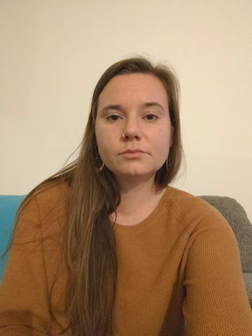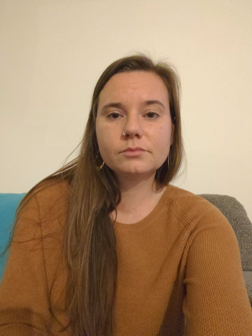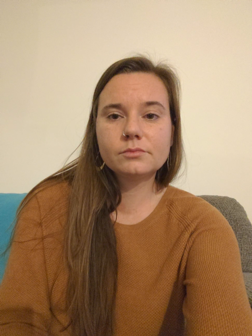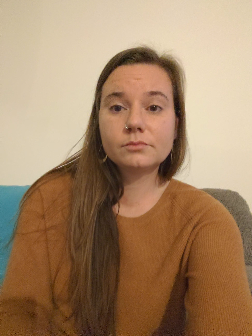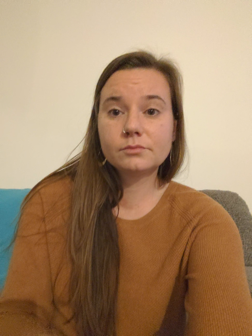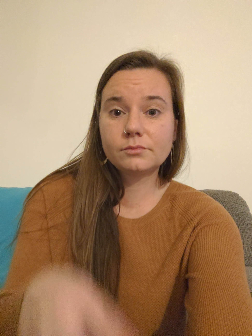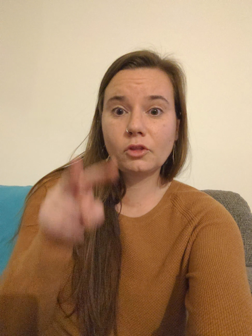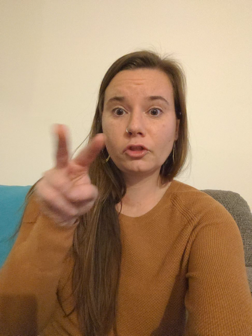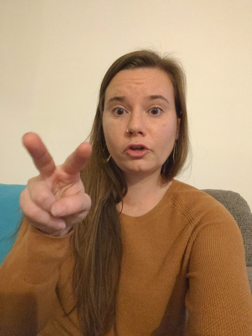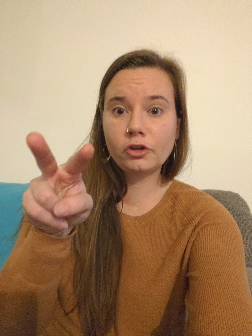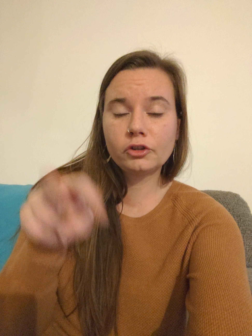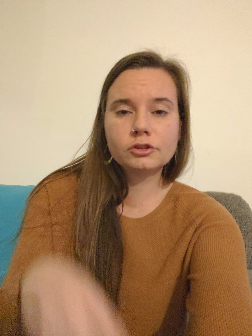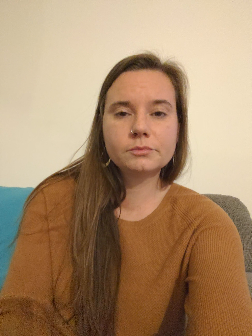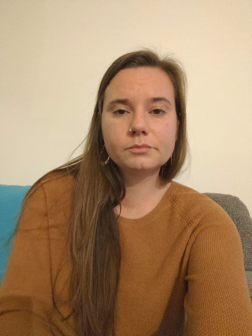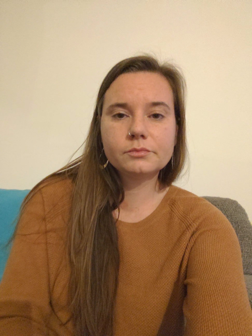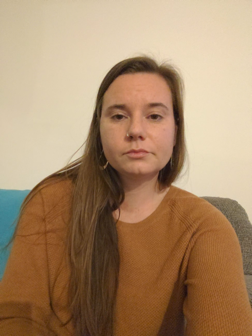look